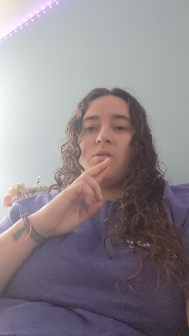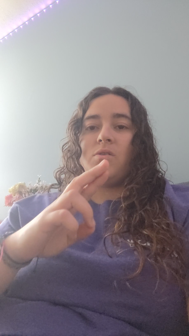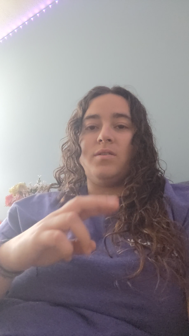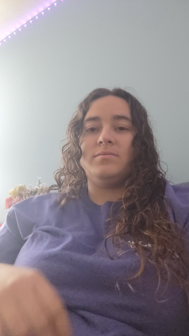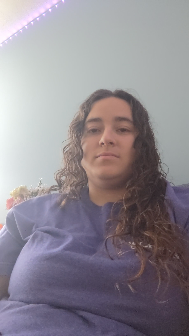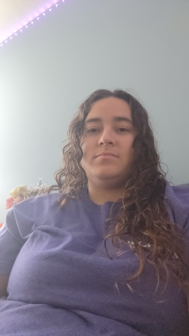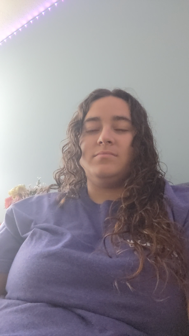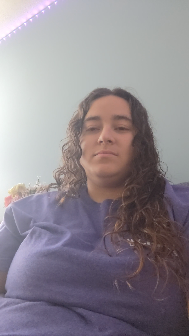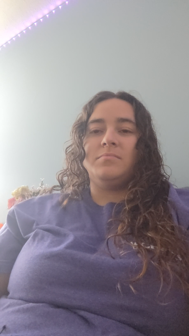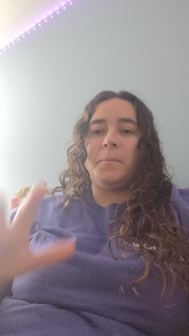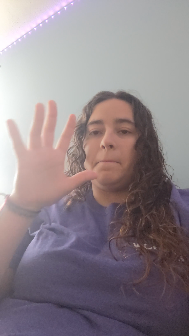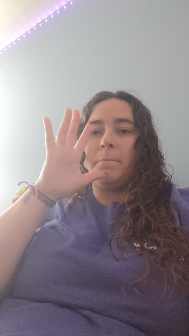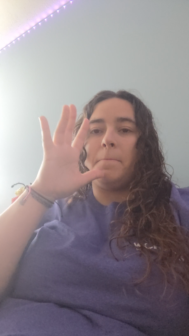mommy